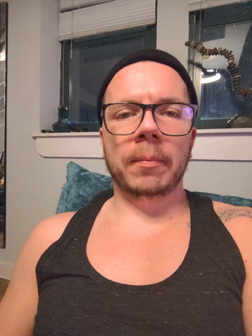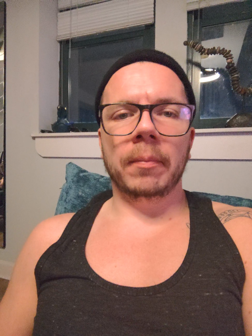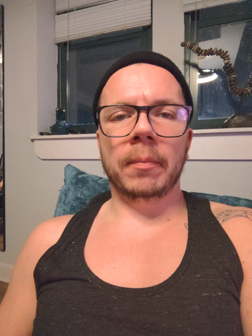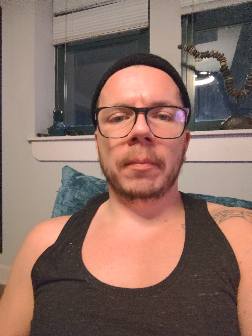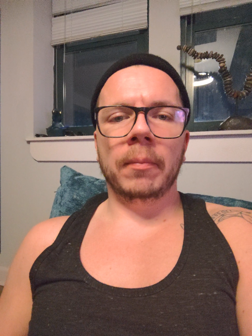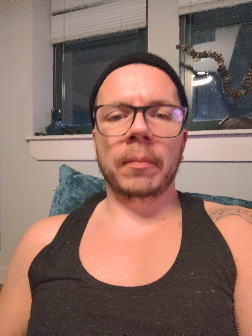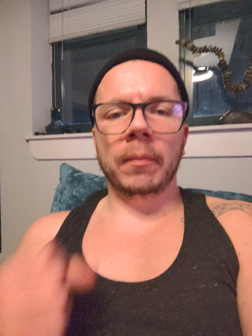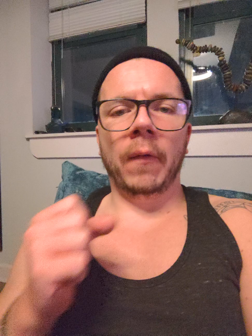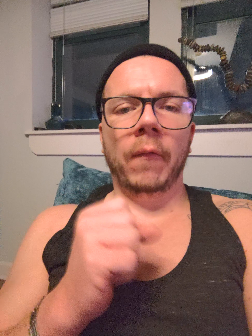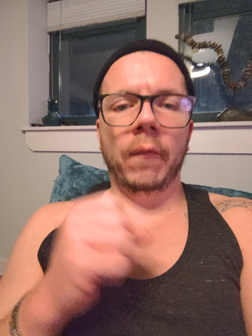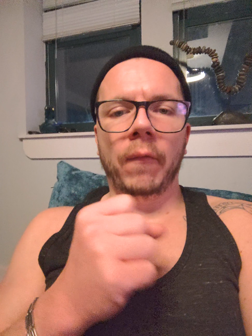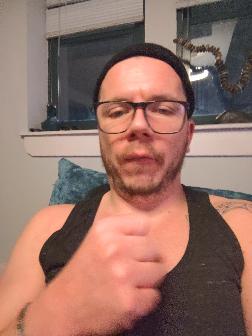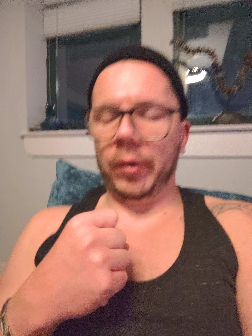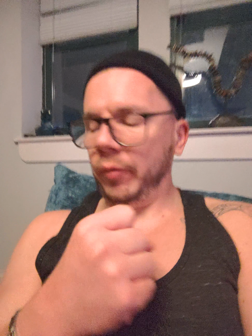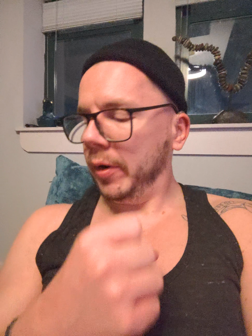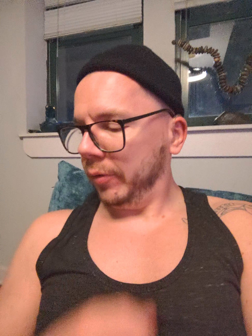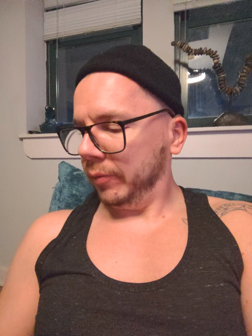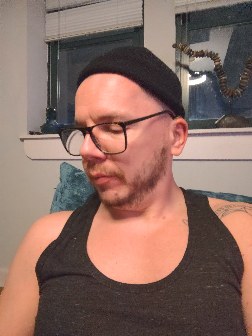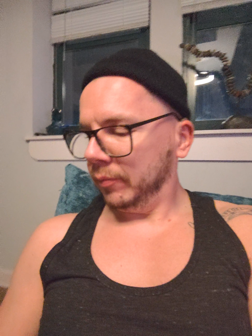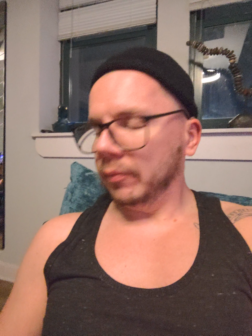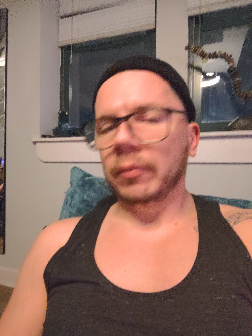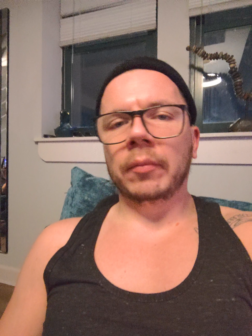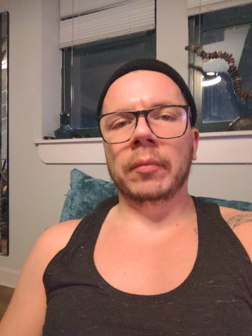refrigerator